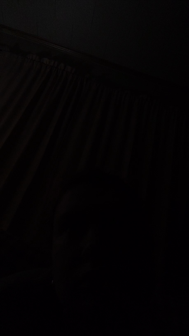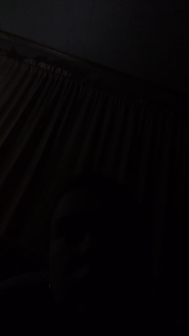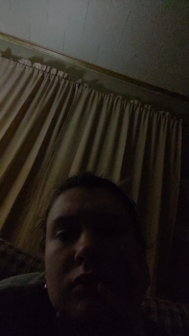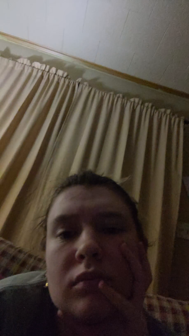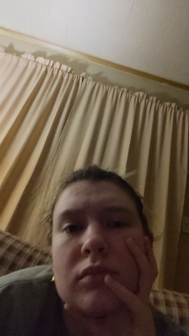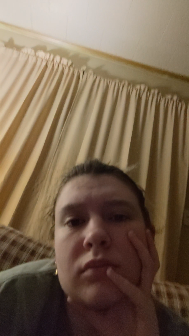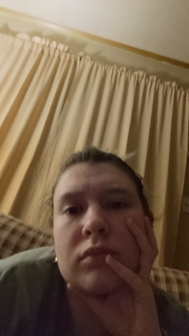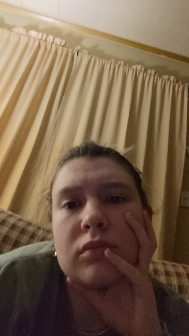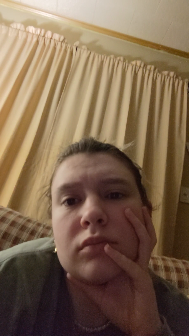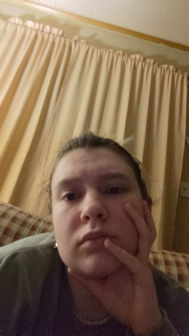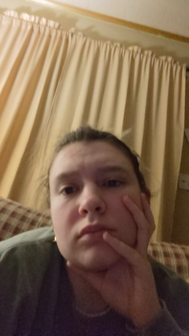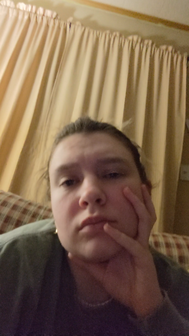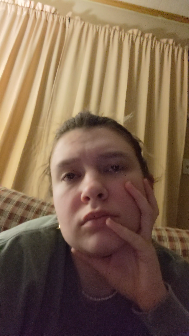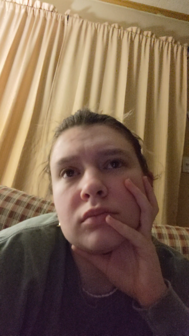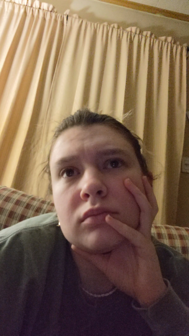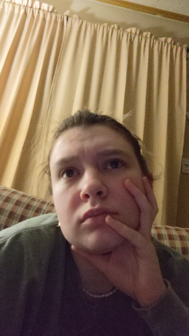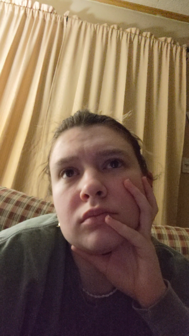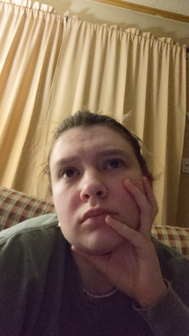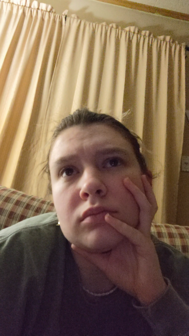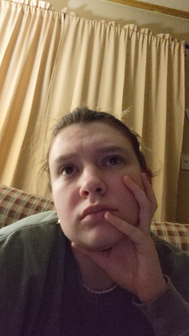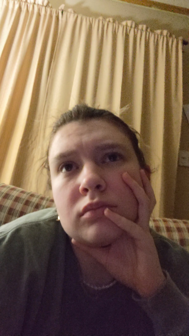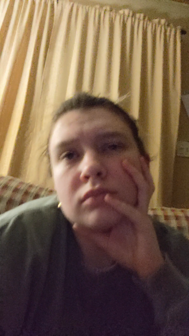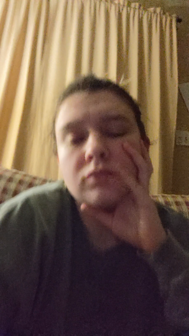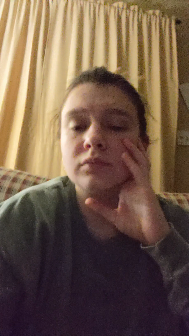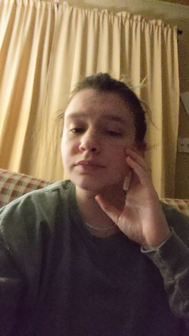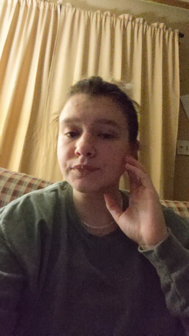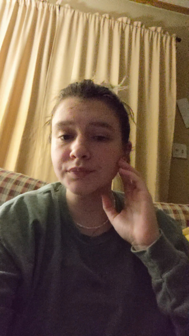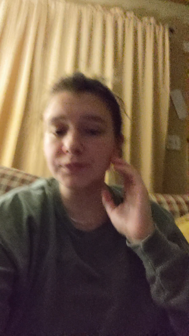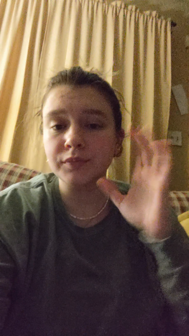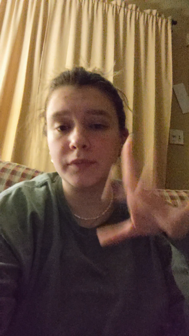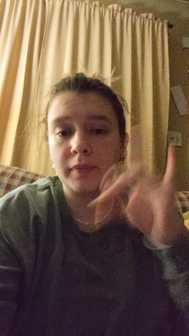pick